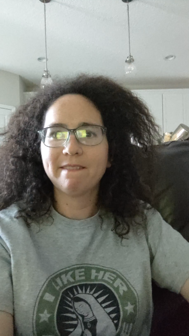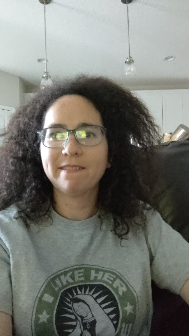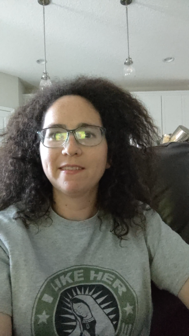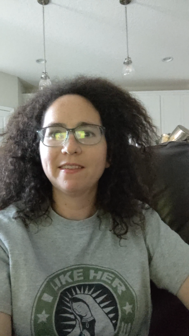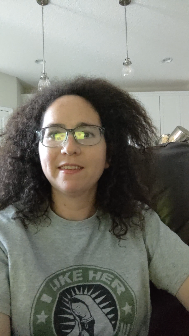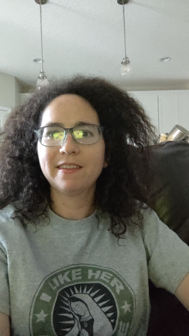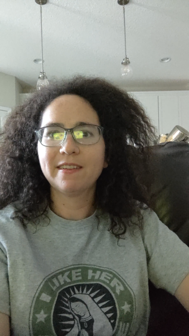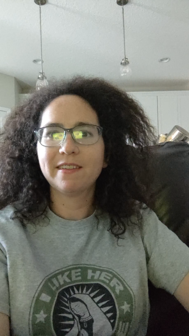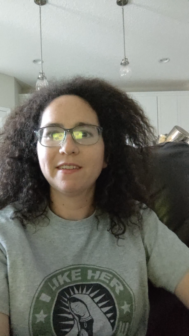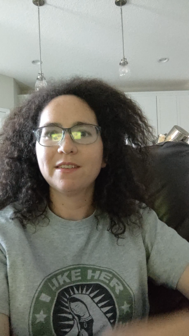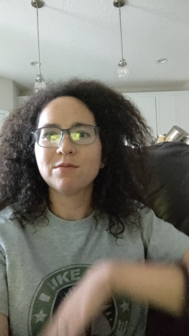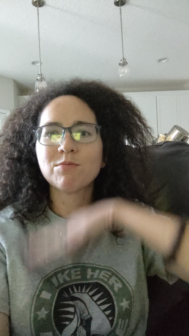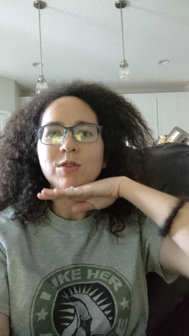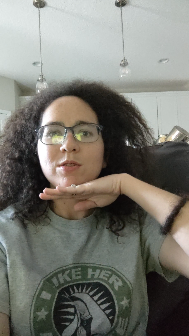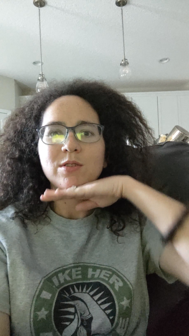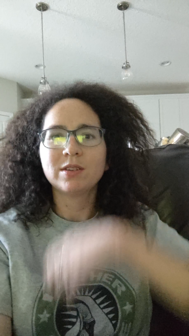full